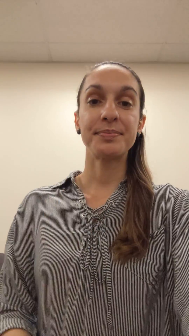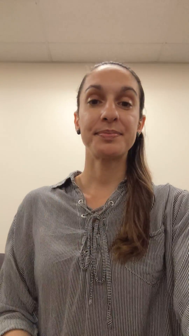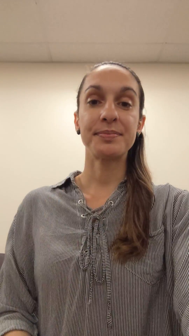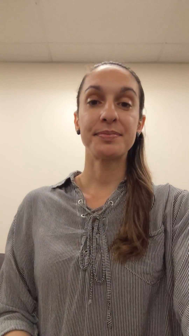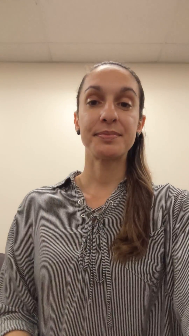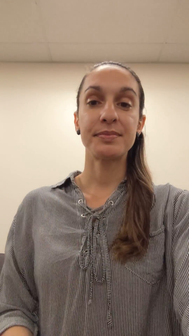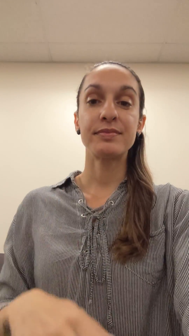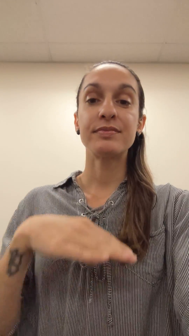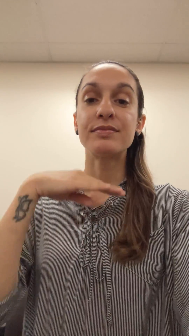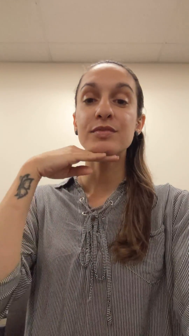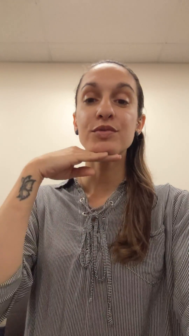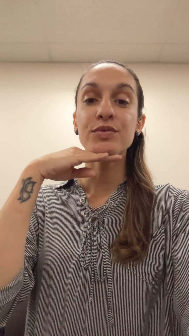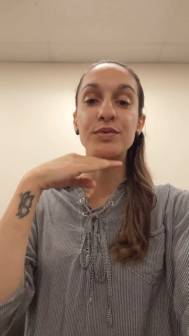full